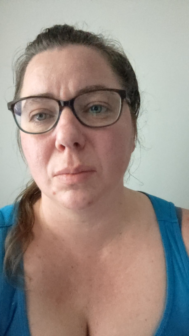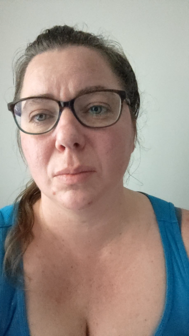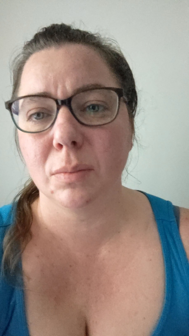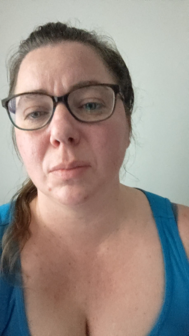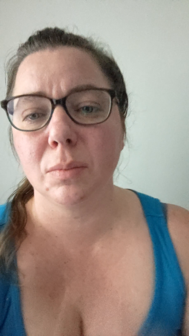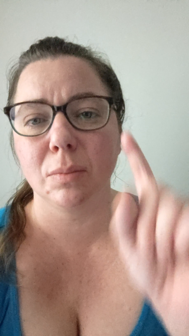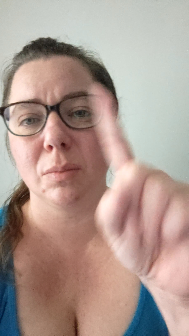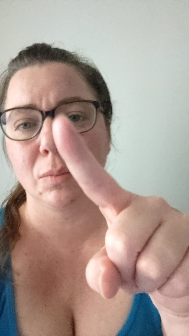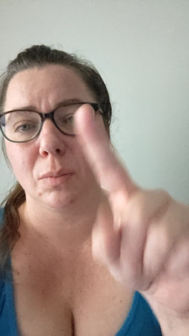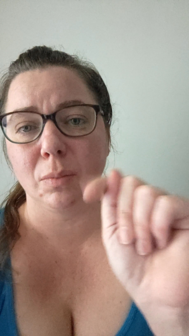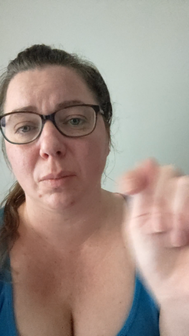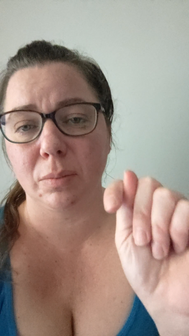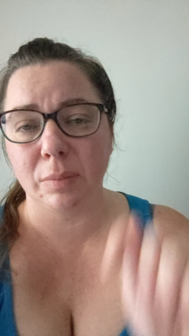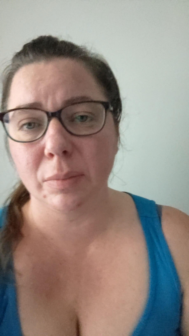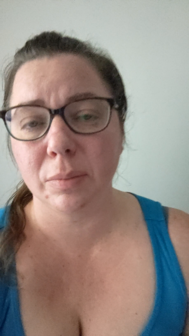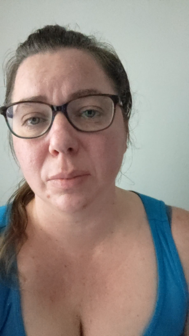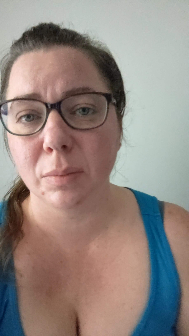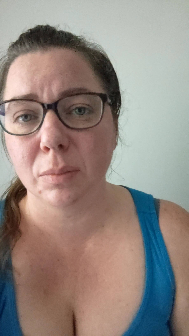go potty